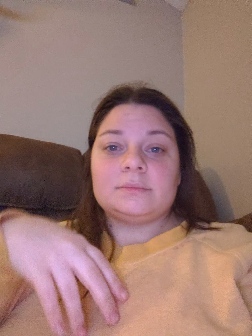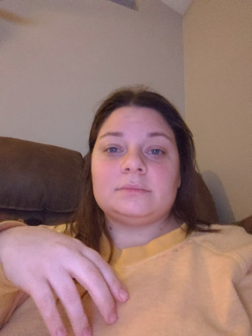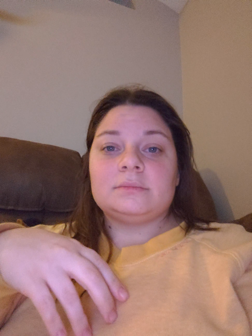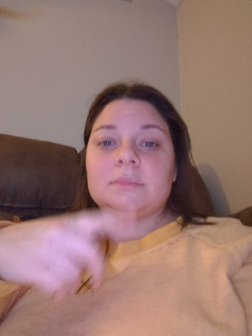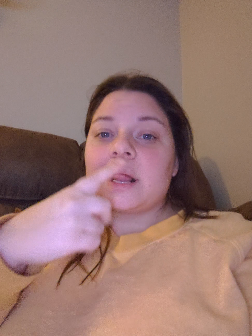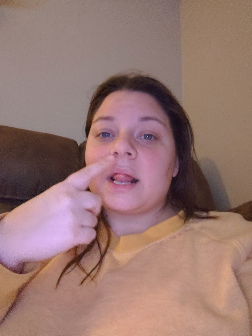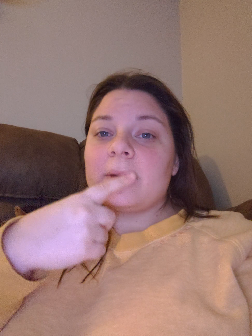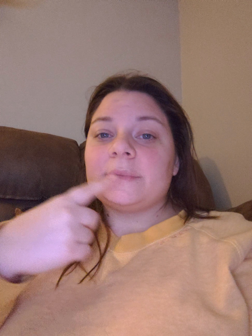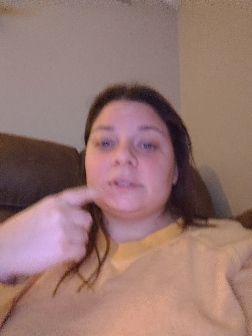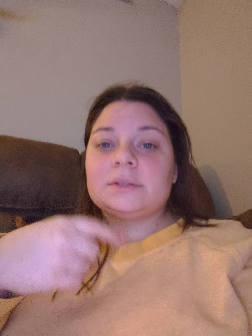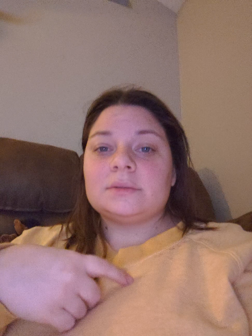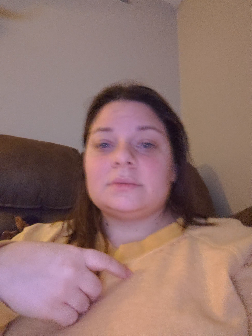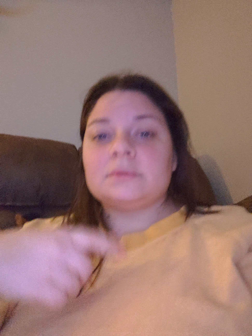lips